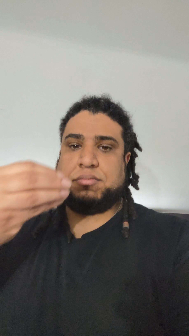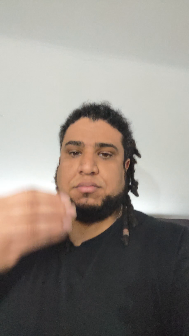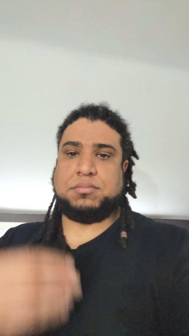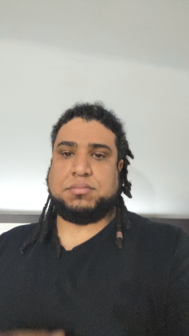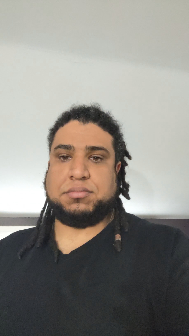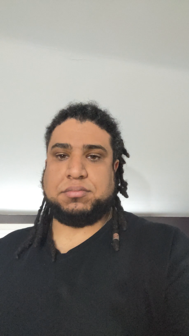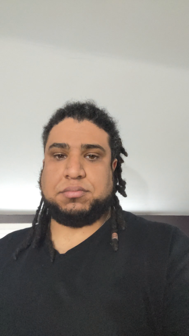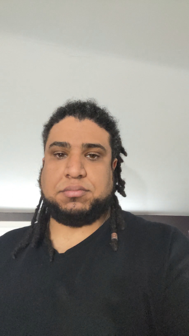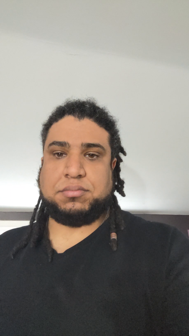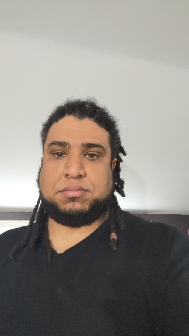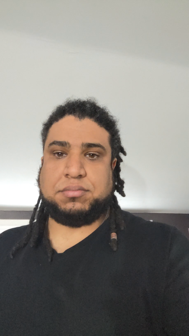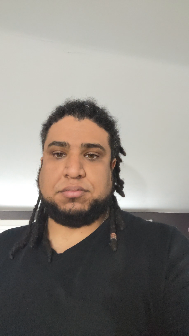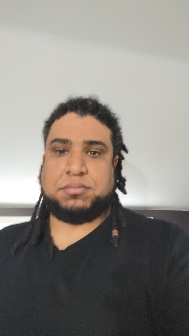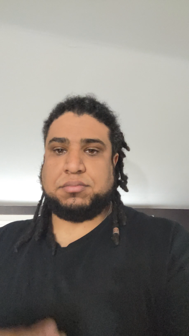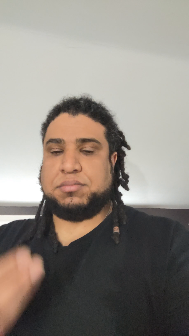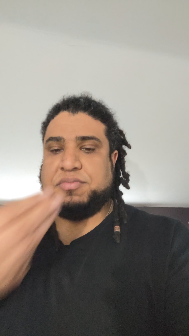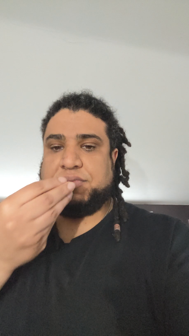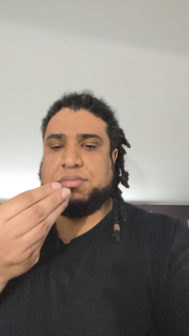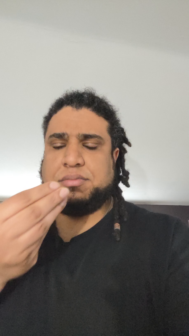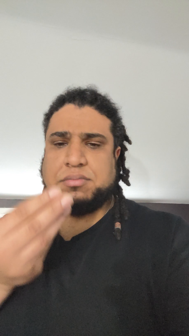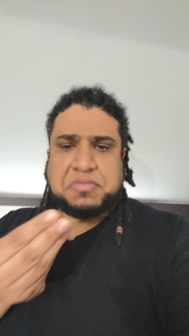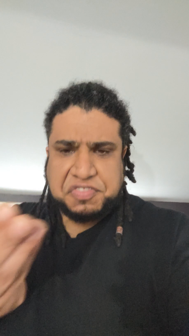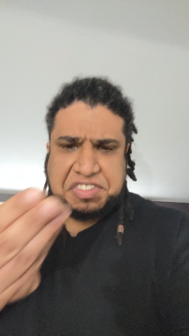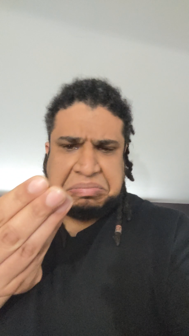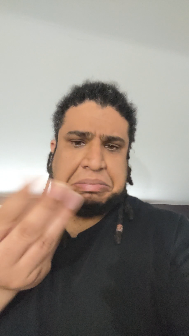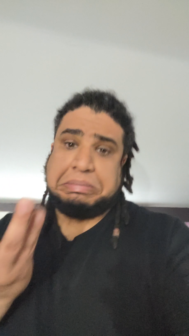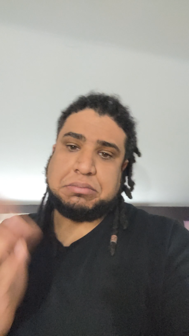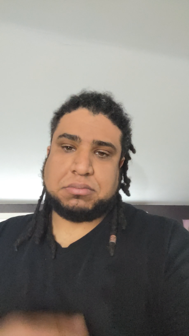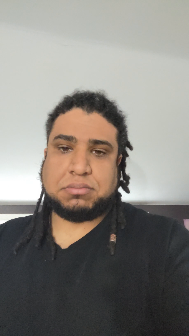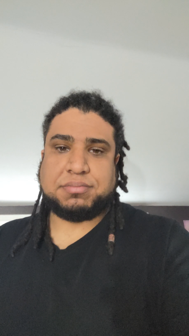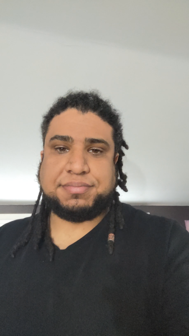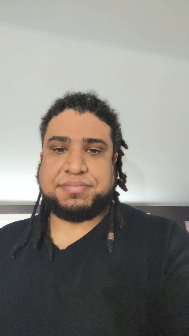feed